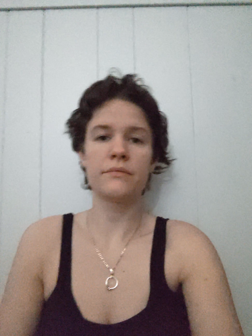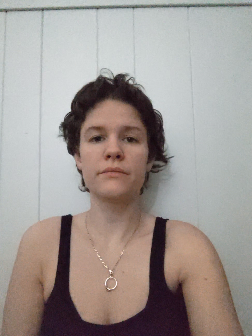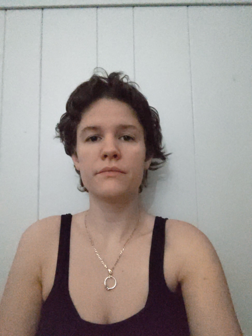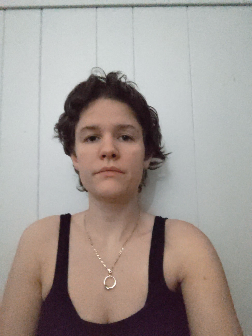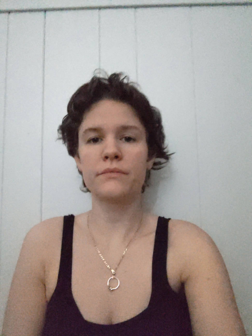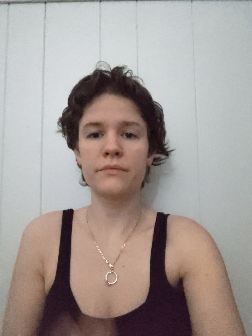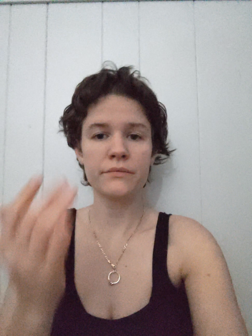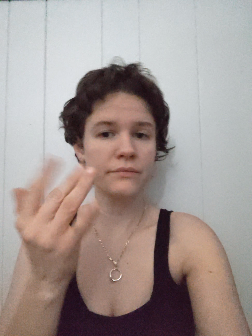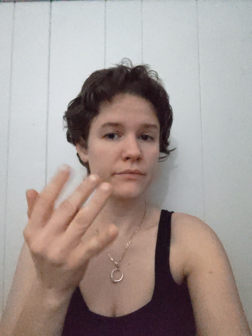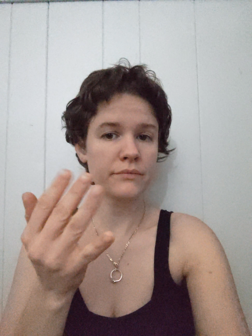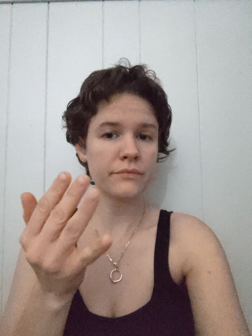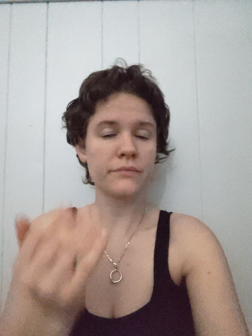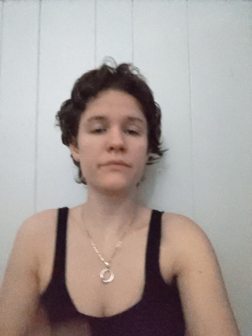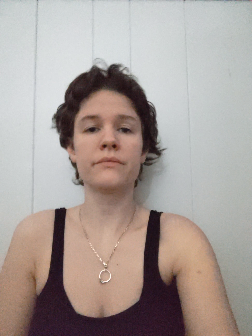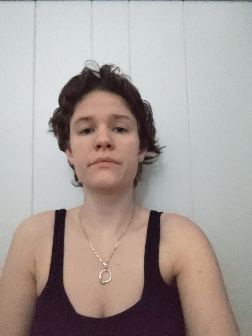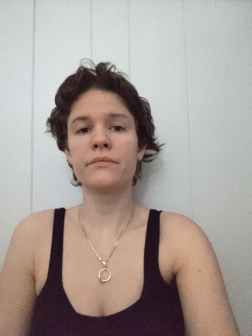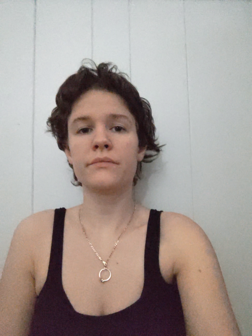finger